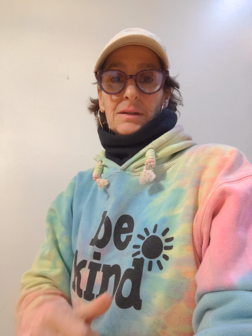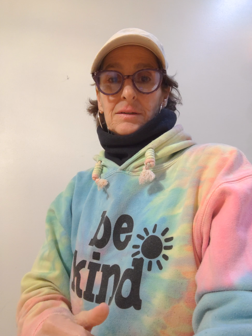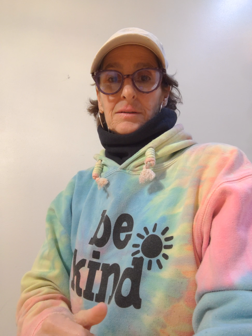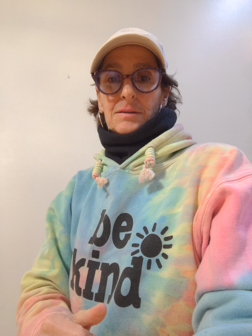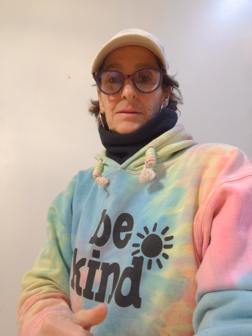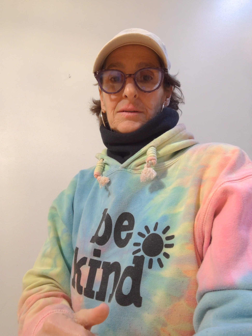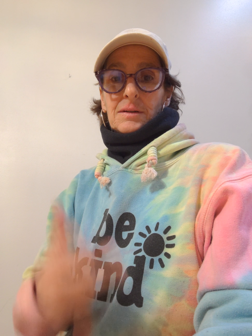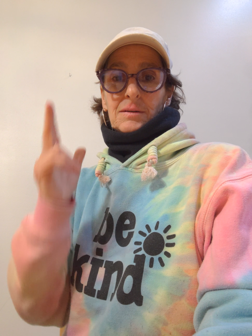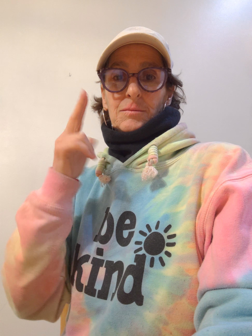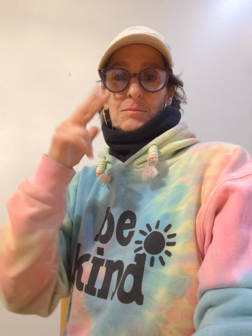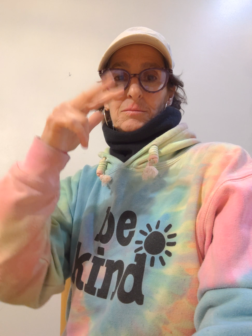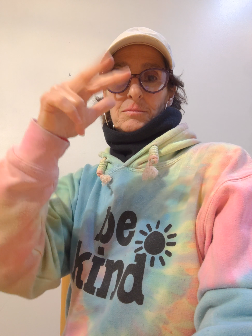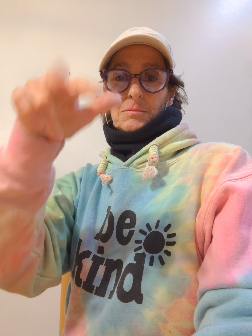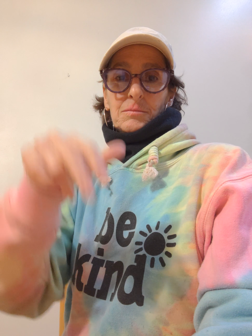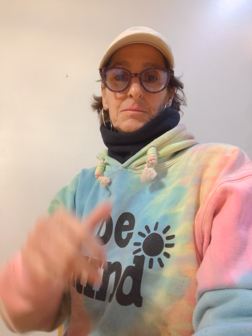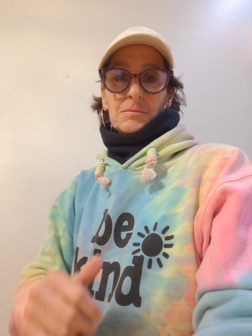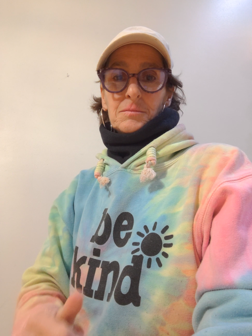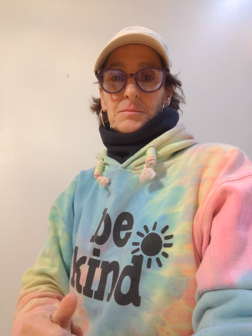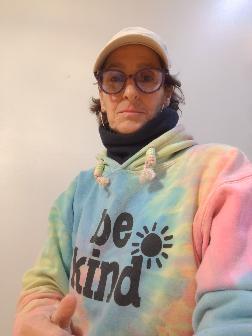helicopter